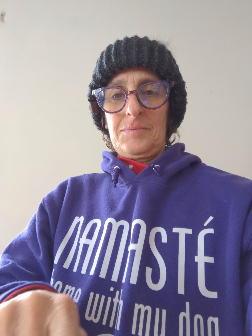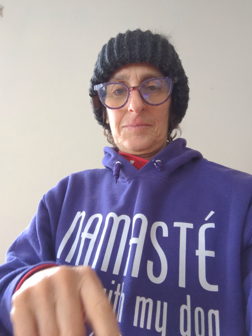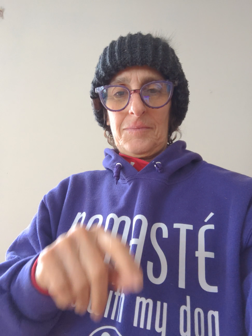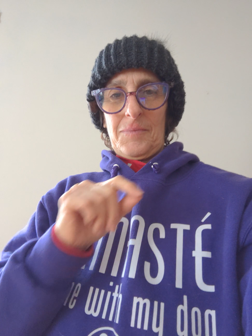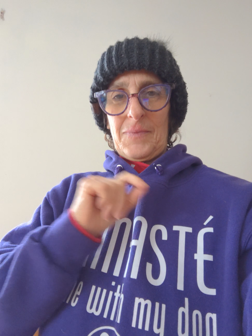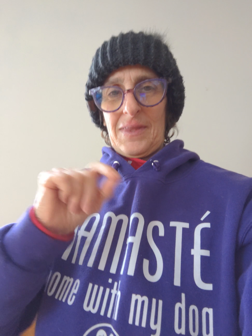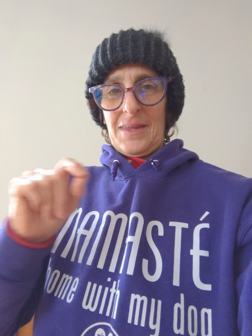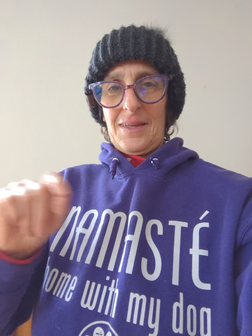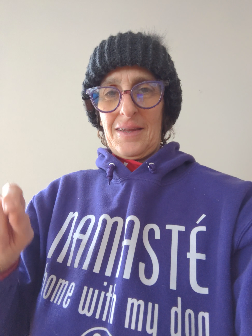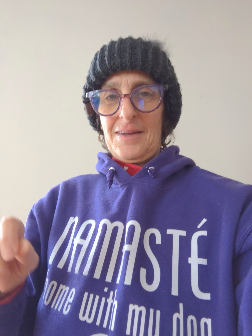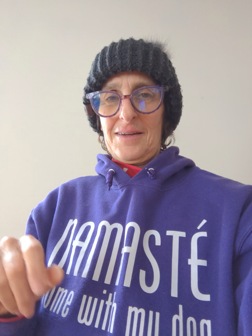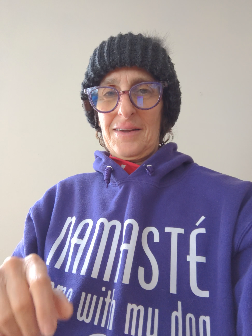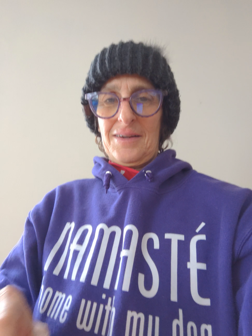pen